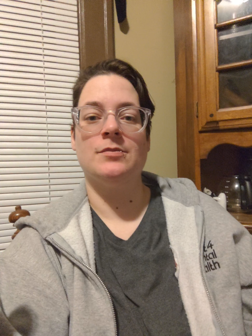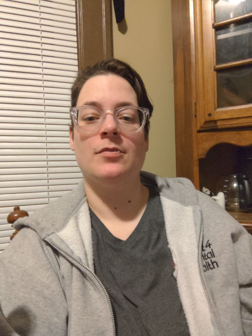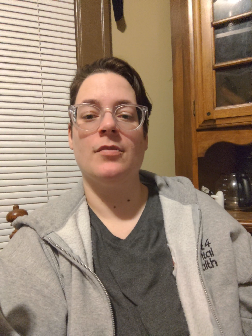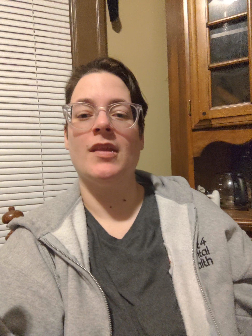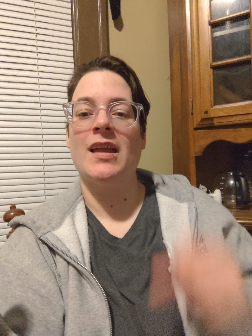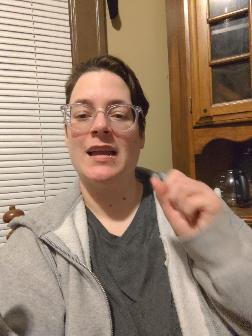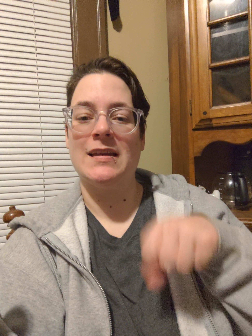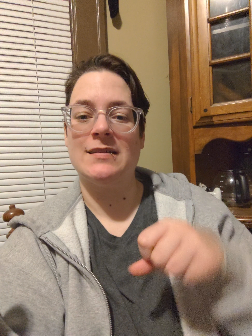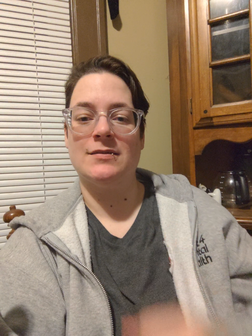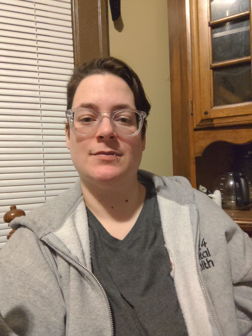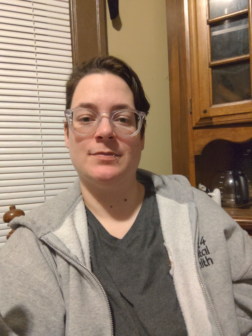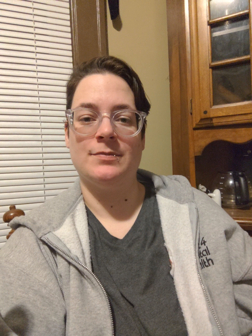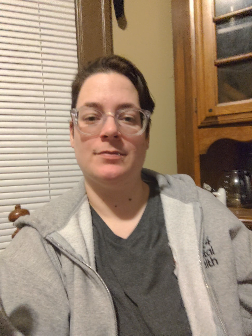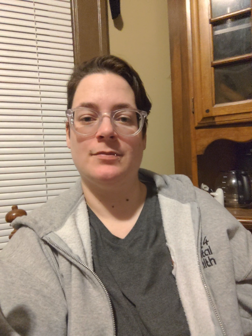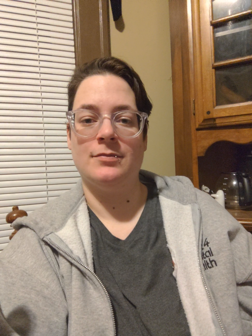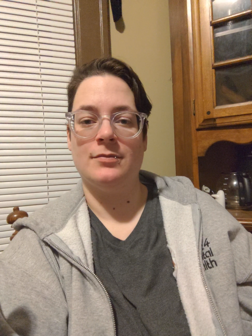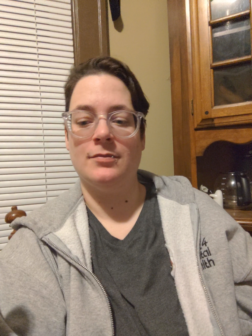can